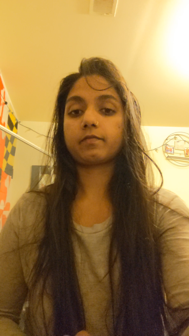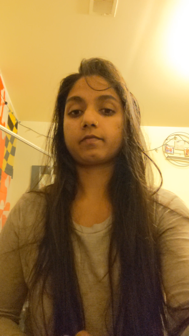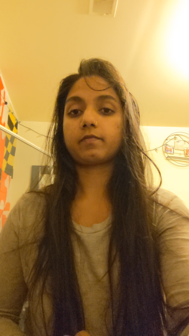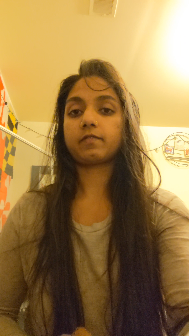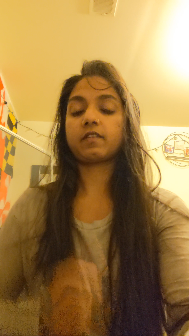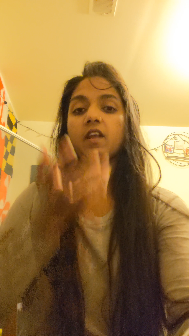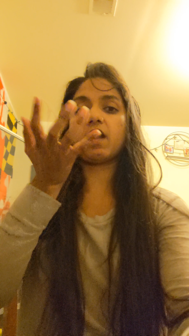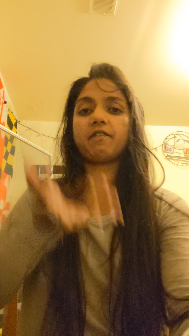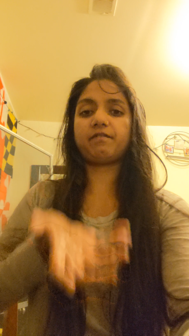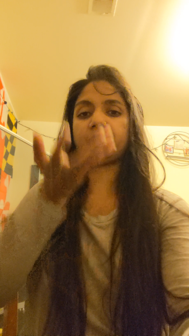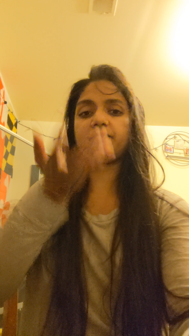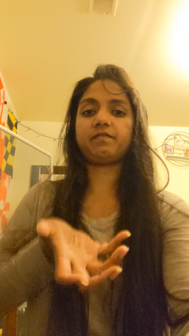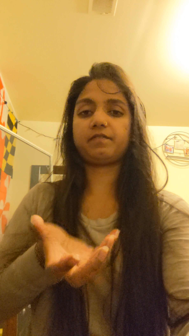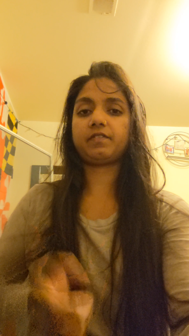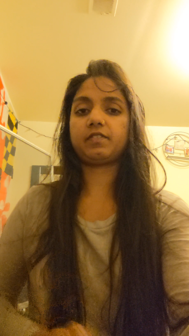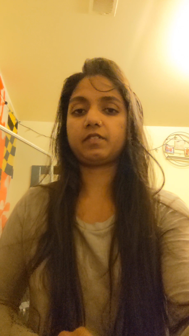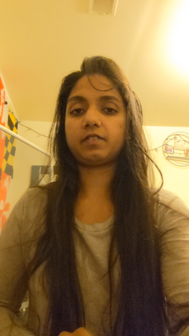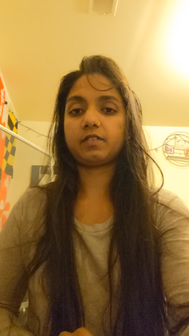heavy